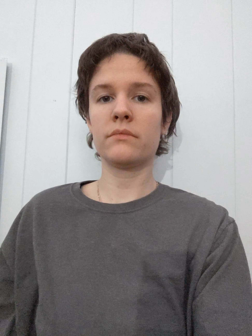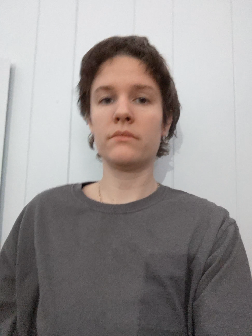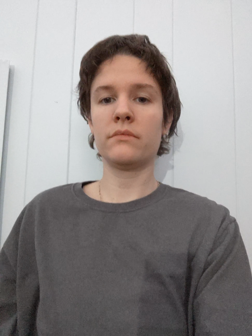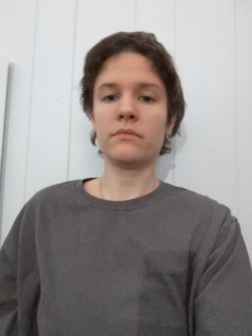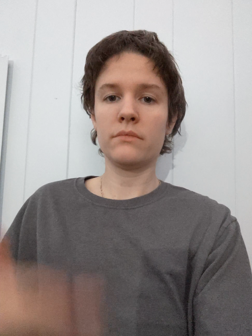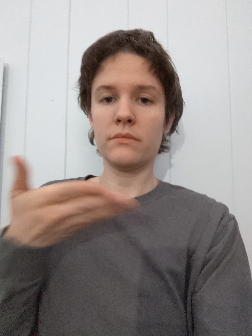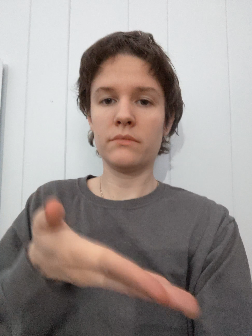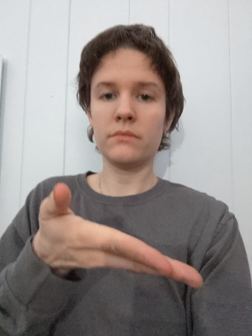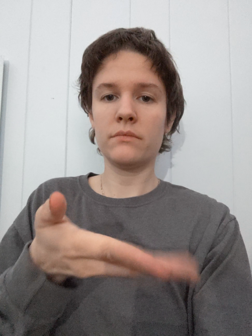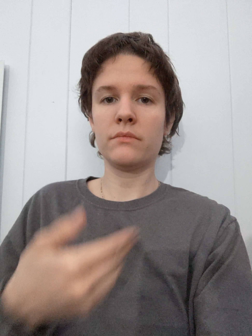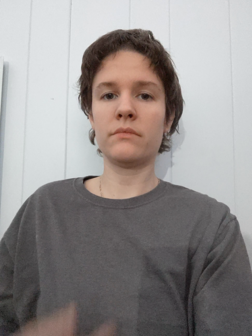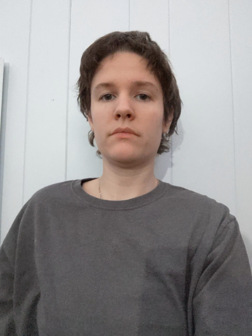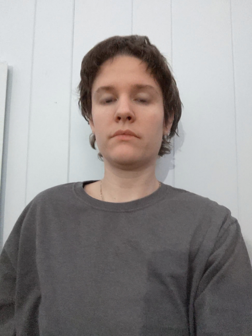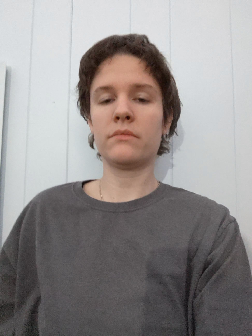there